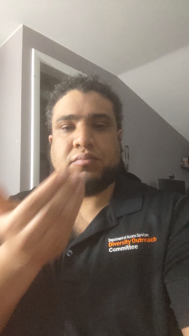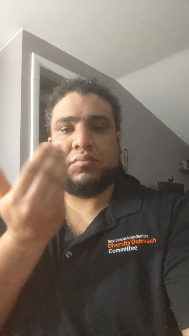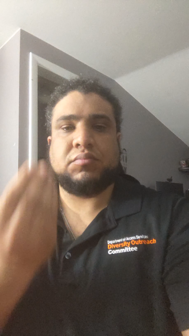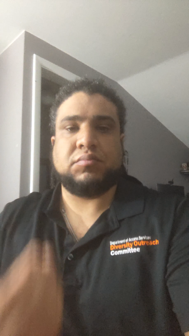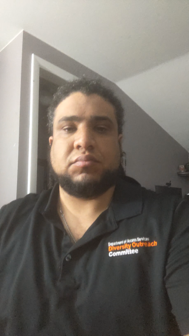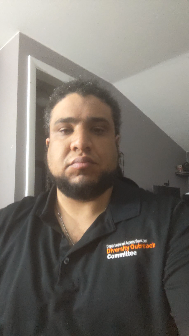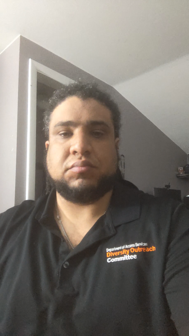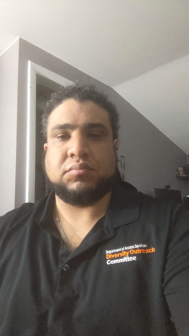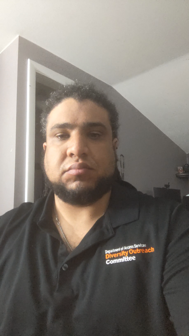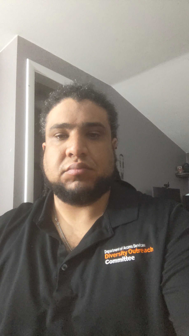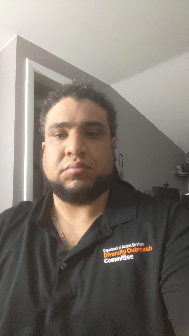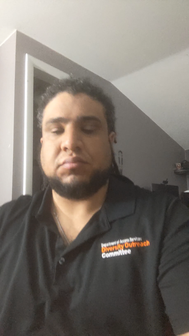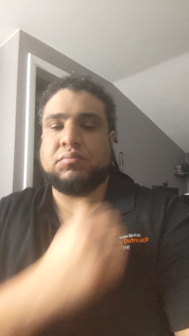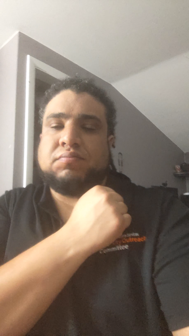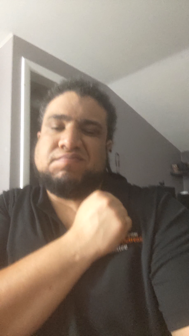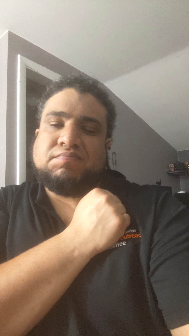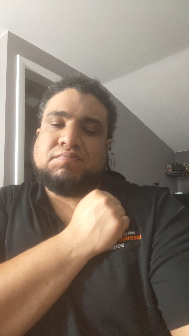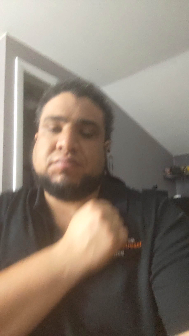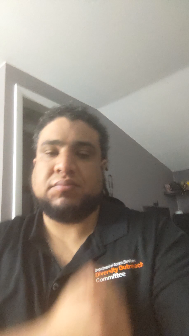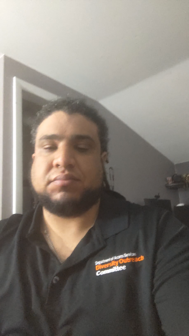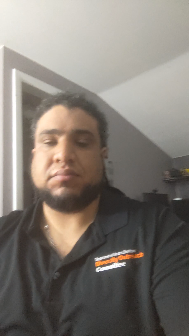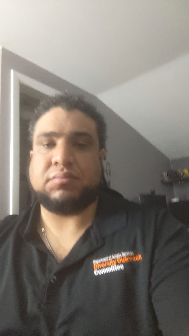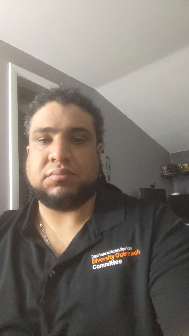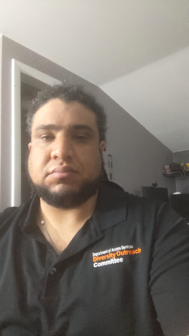hug